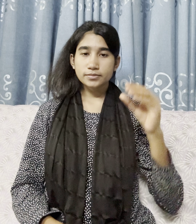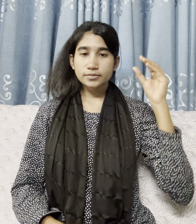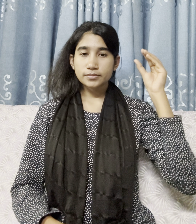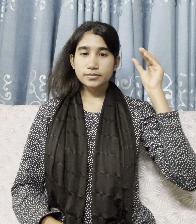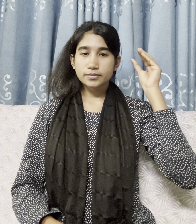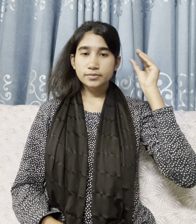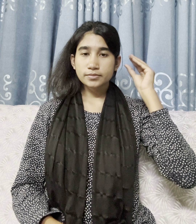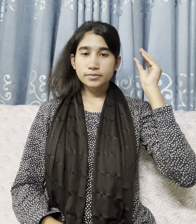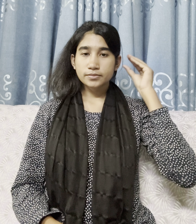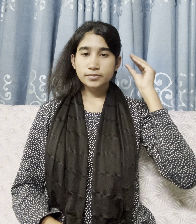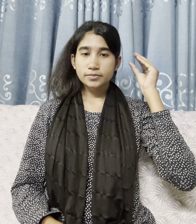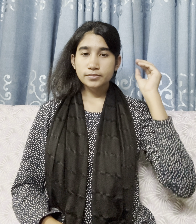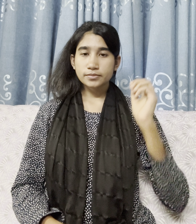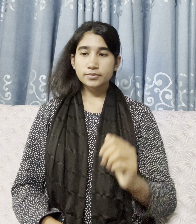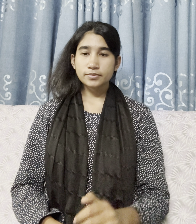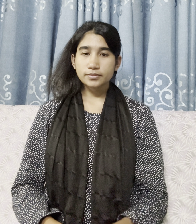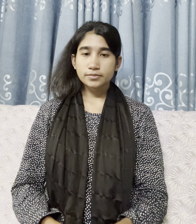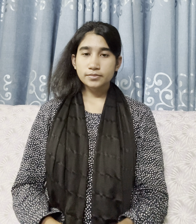ডিম